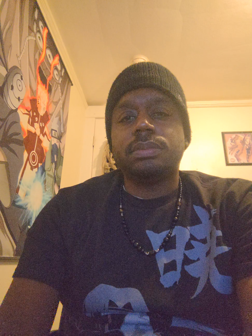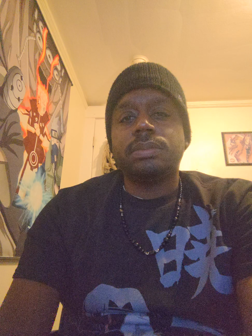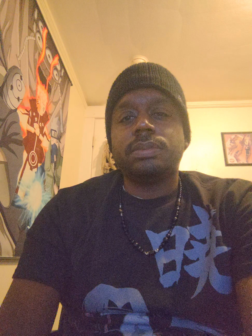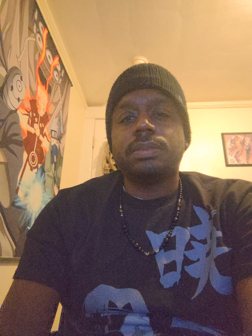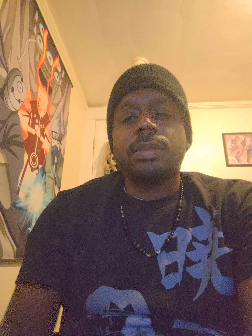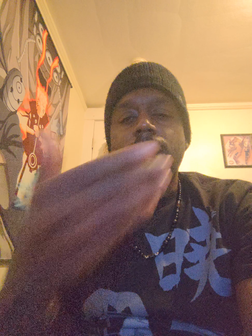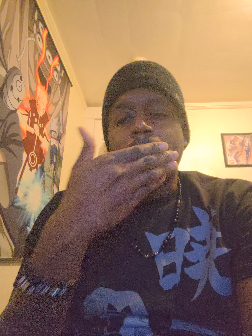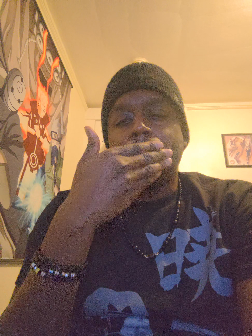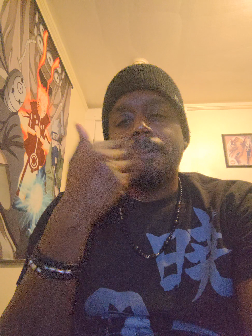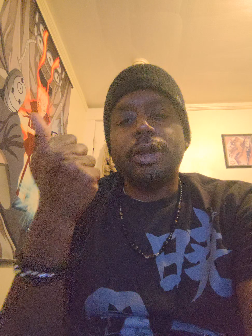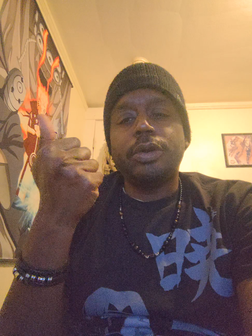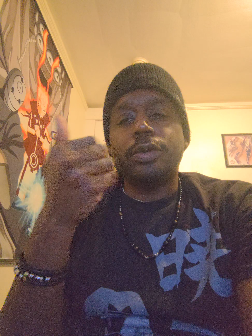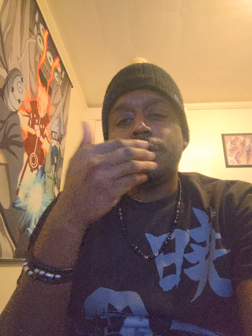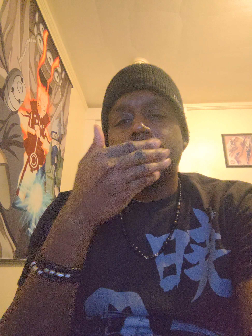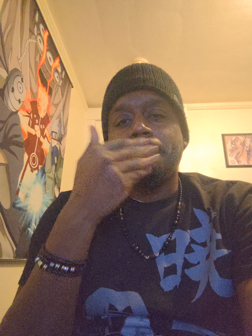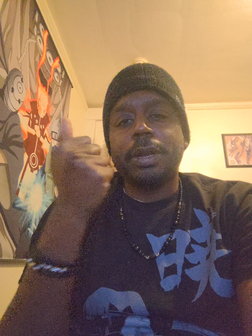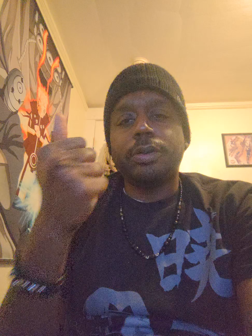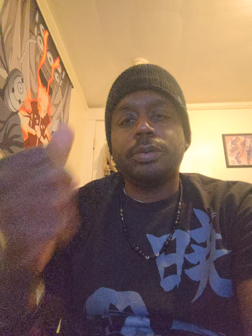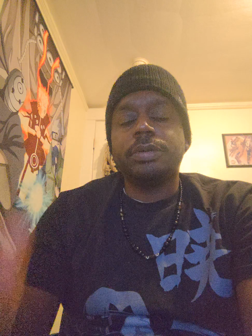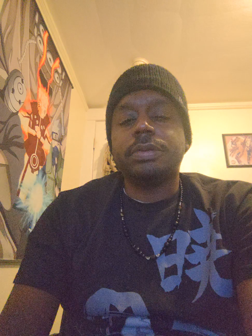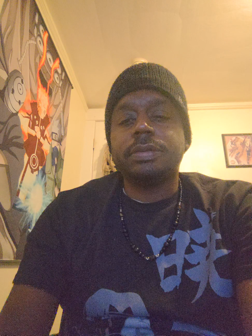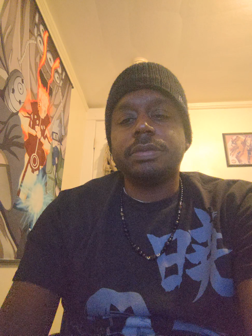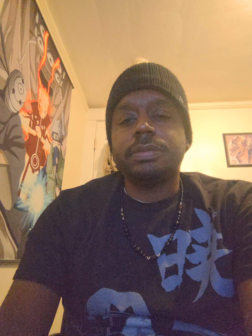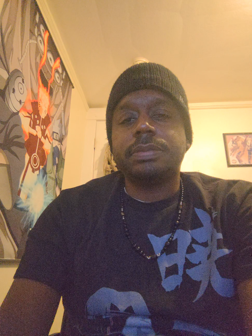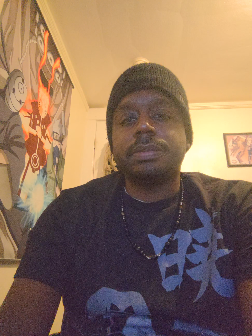better